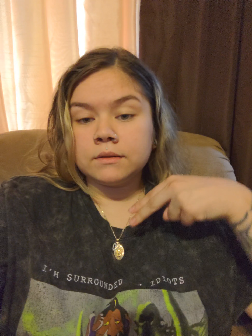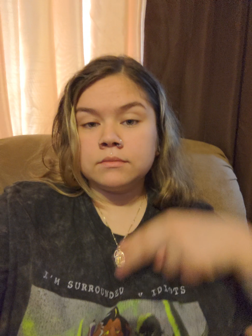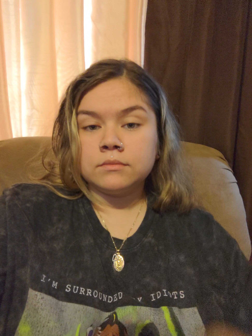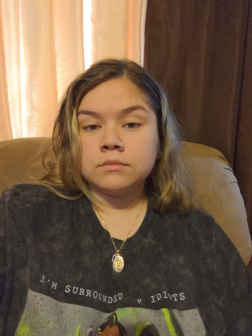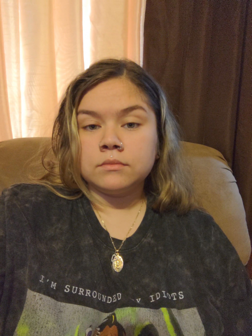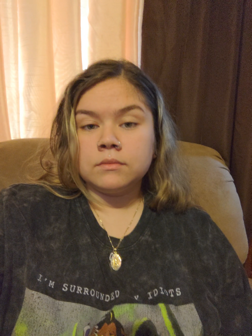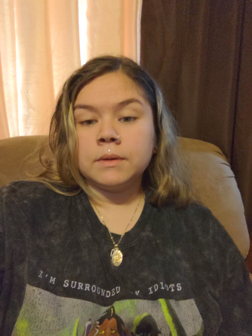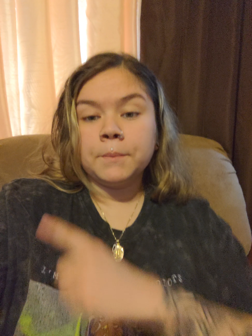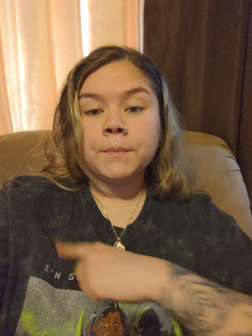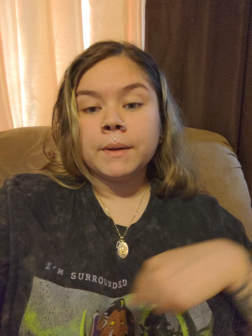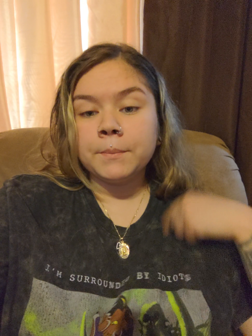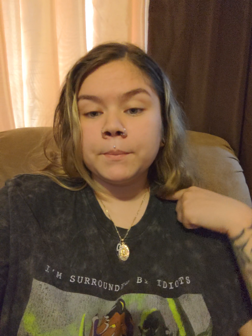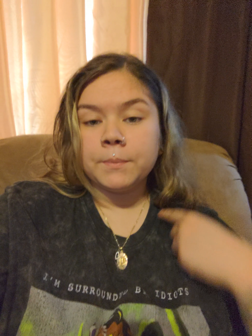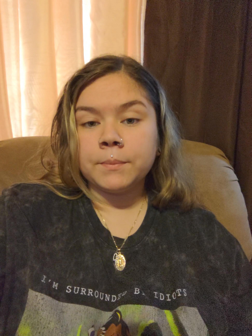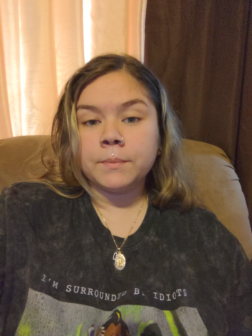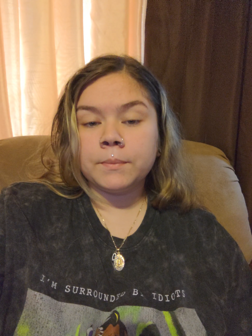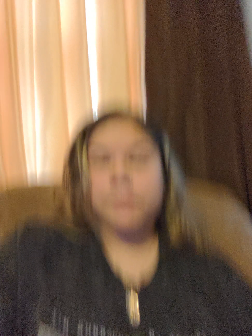bib